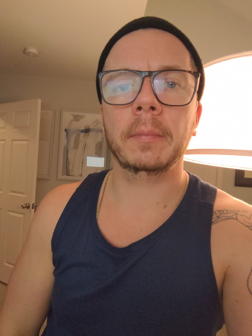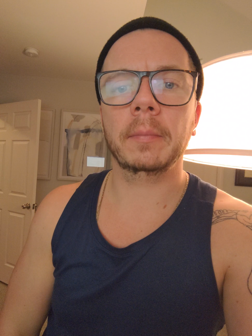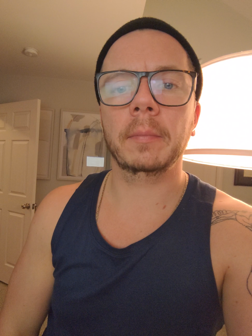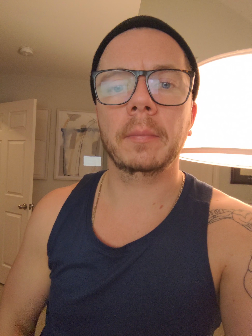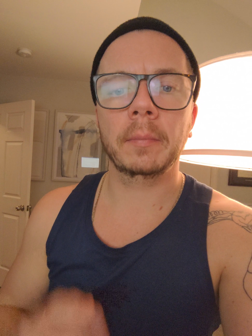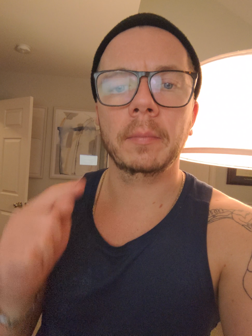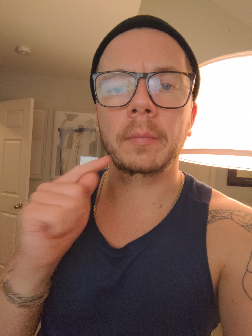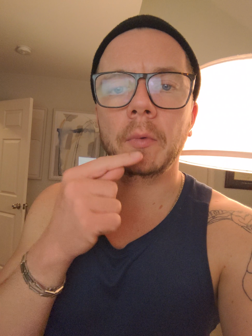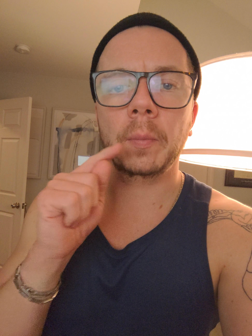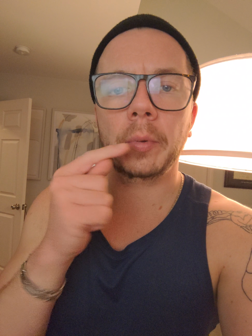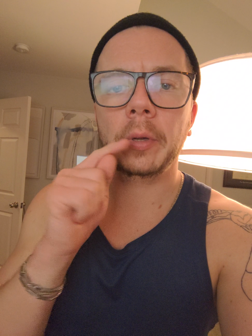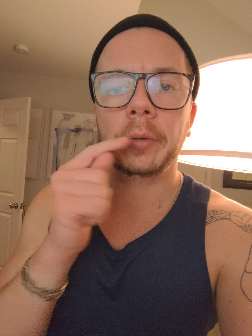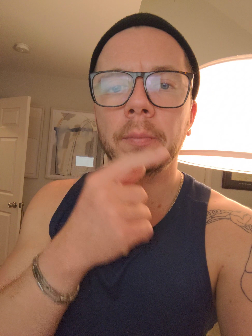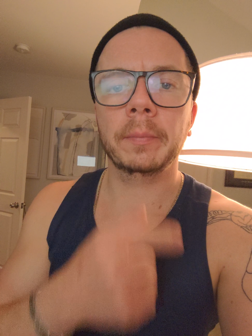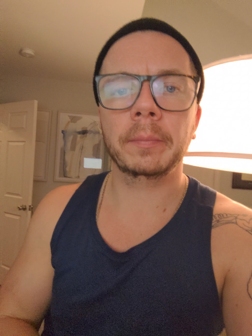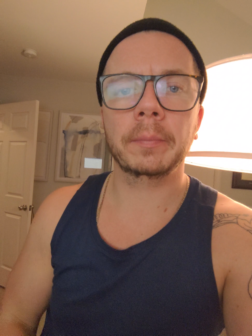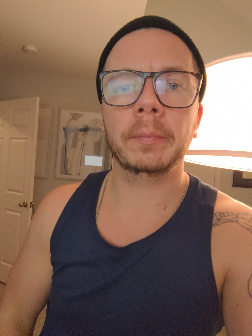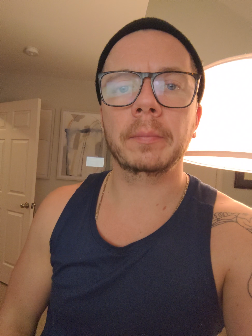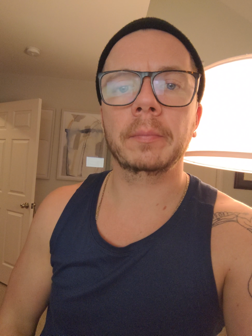toothbrush